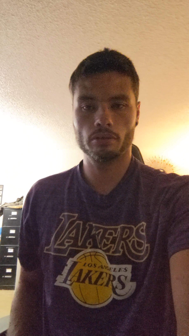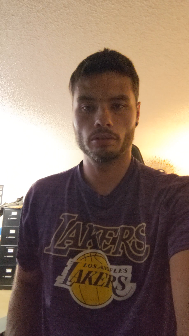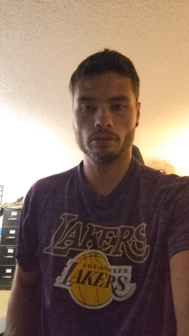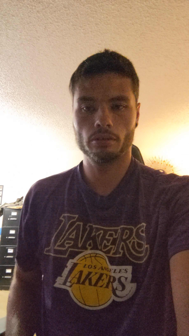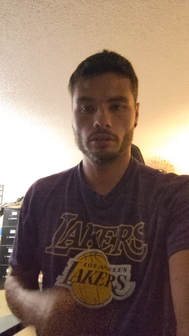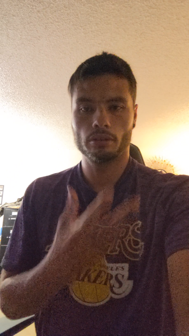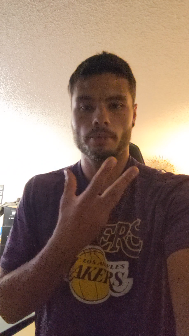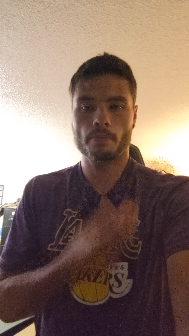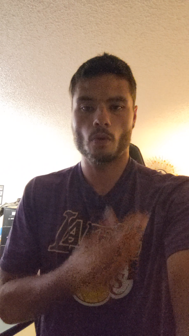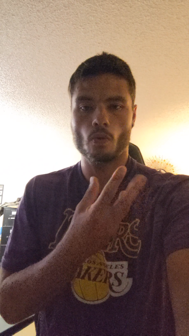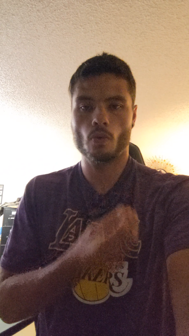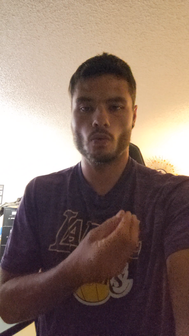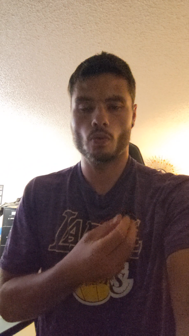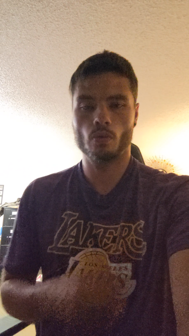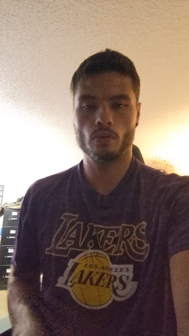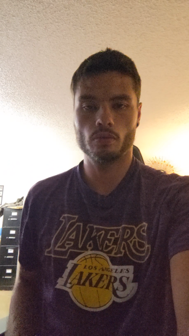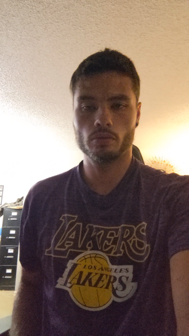poor